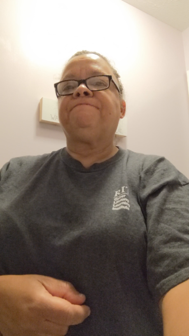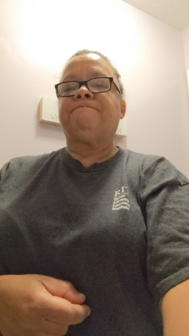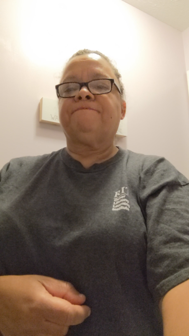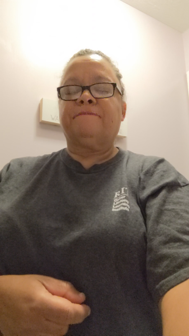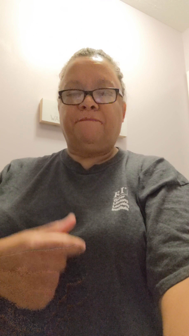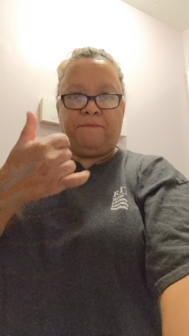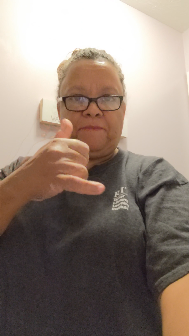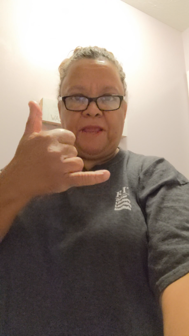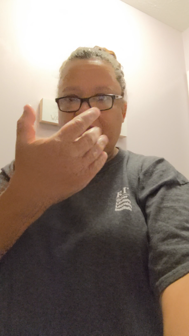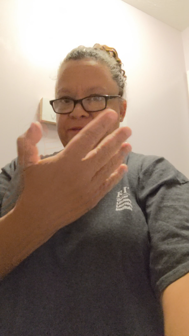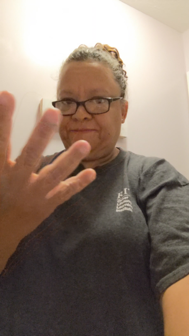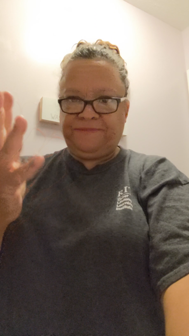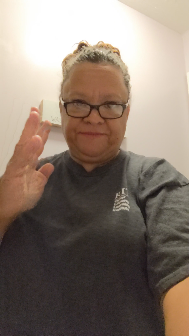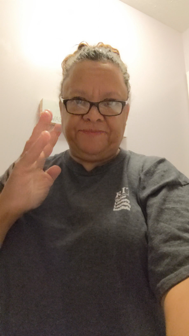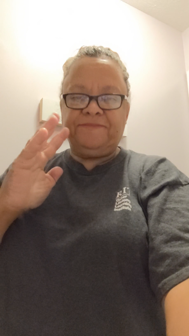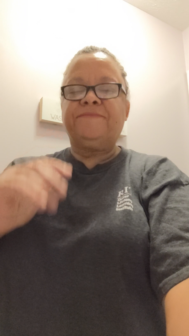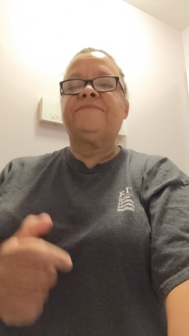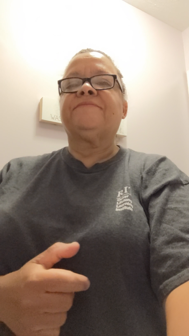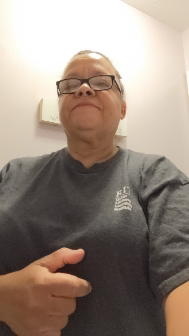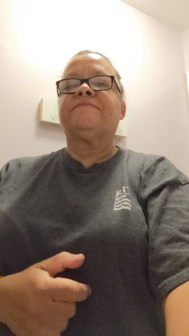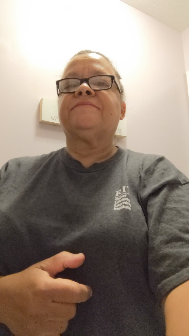playpen